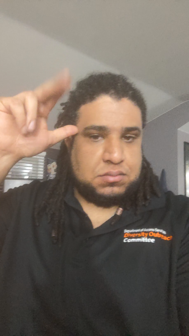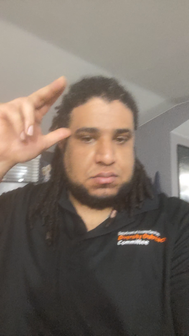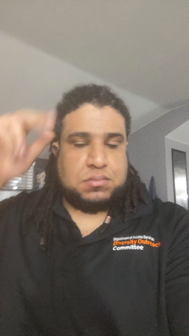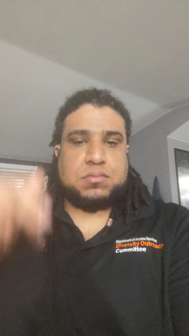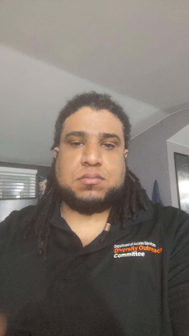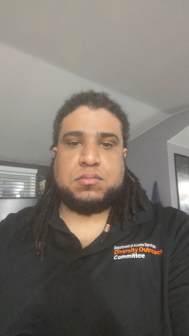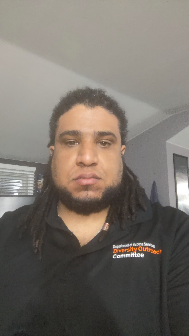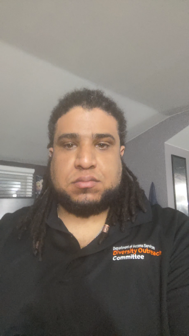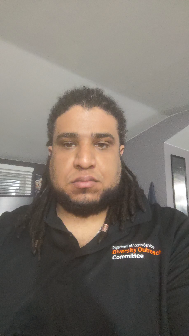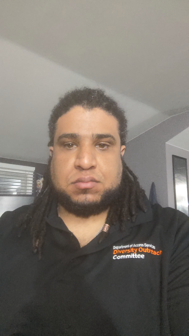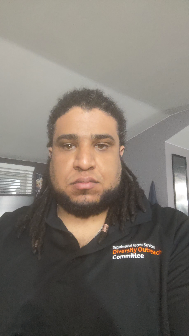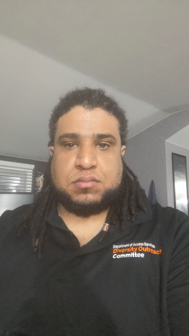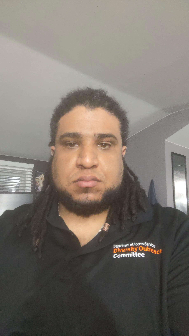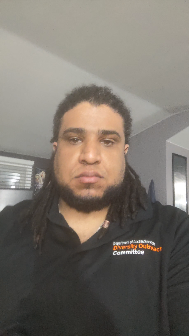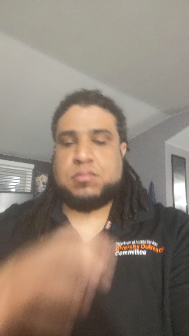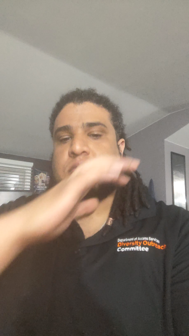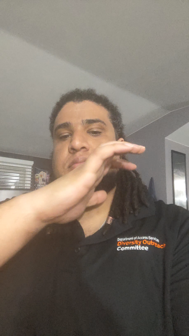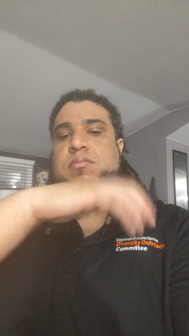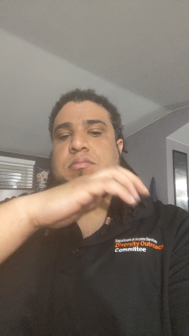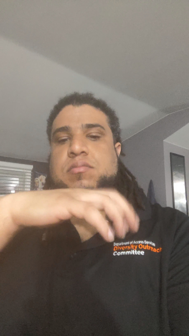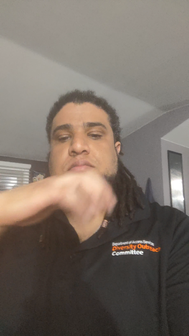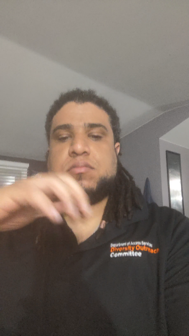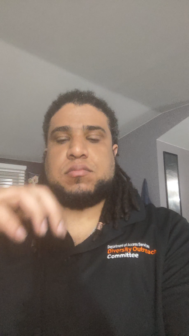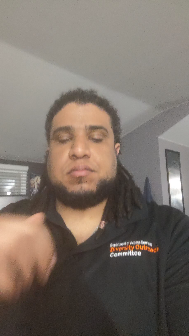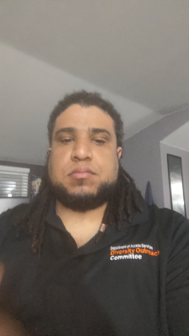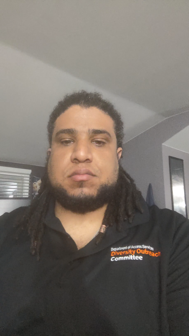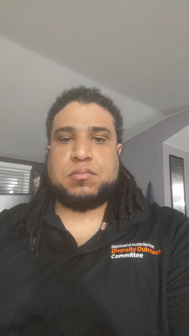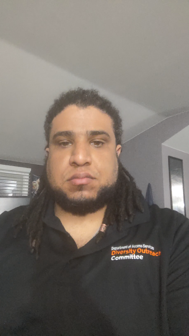grapes